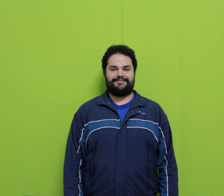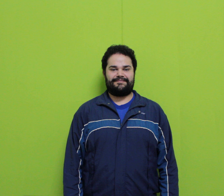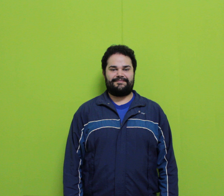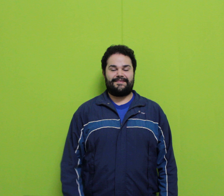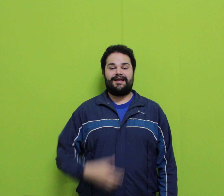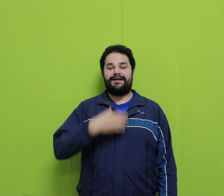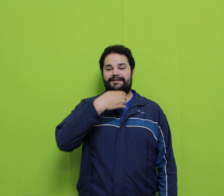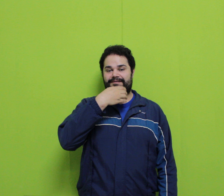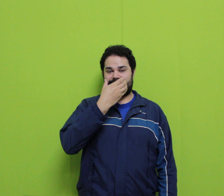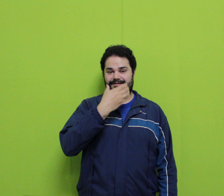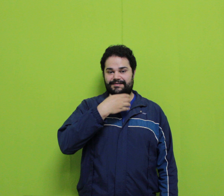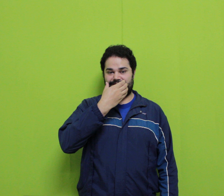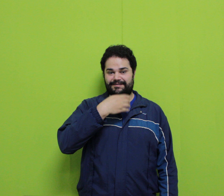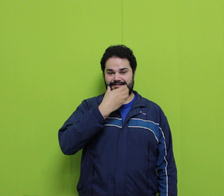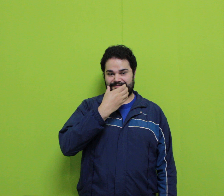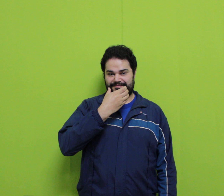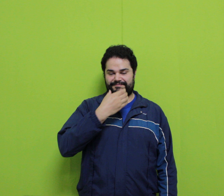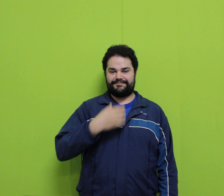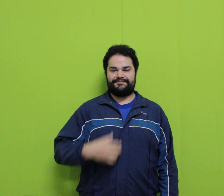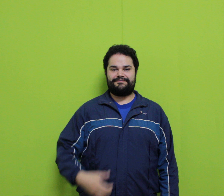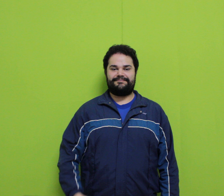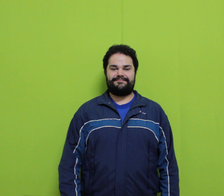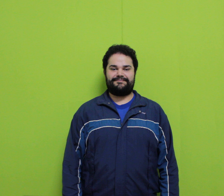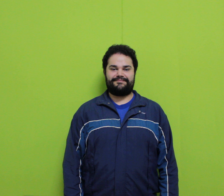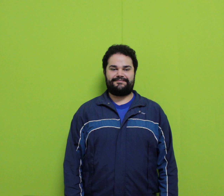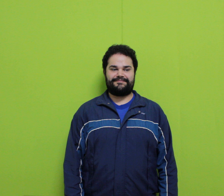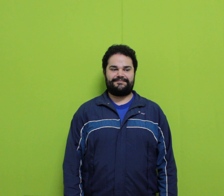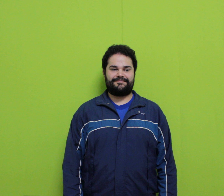maçã